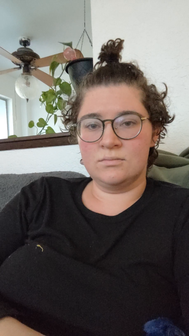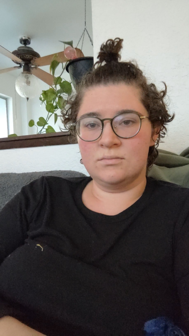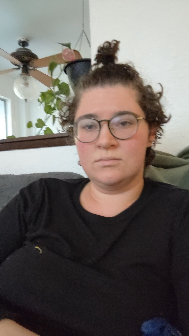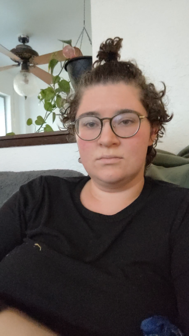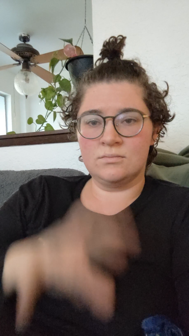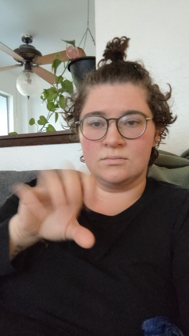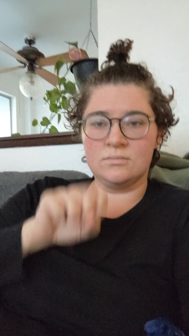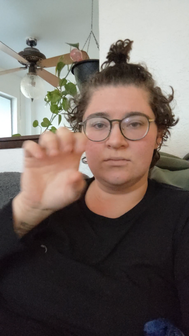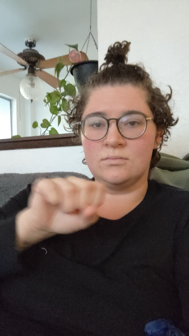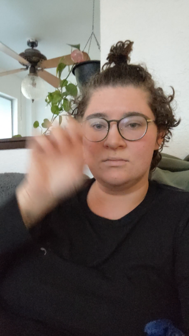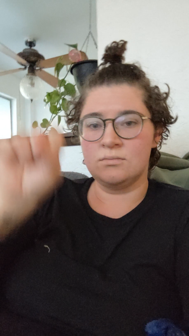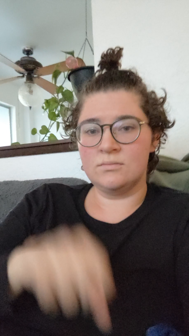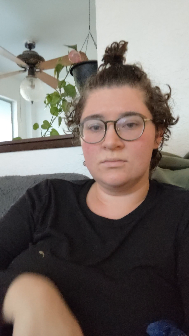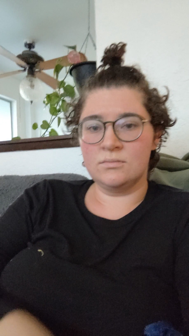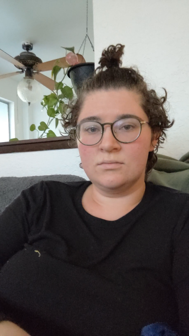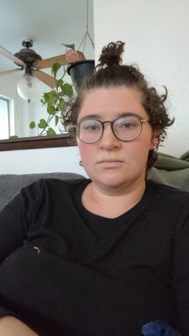ladder